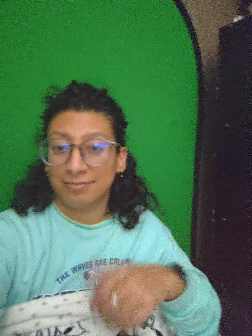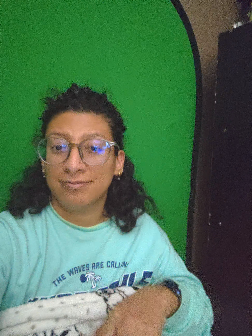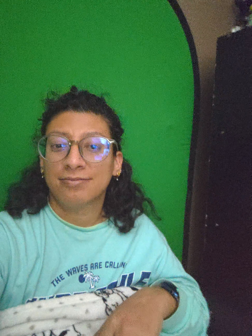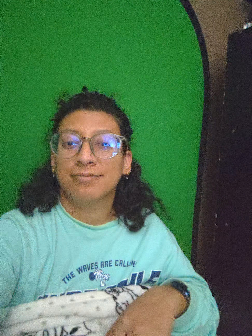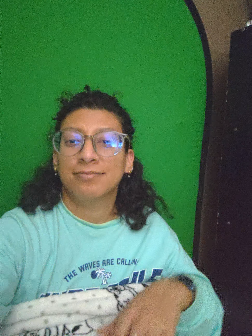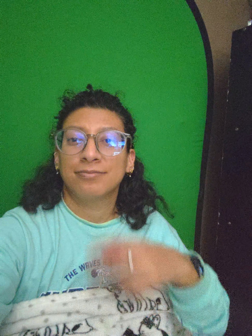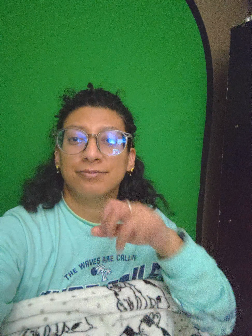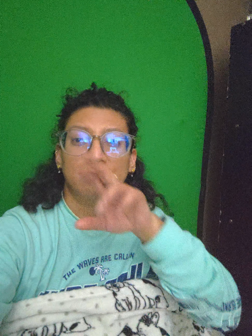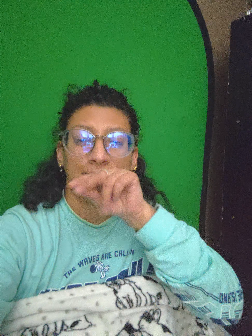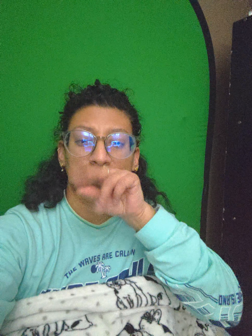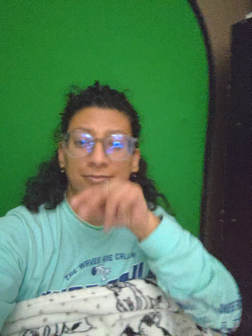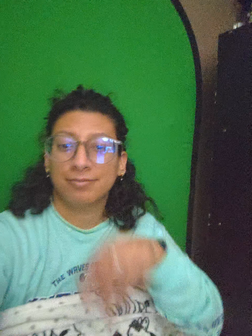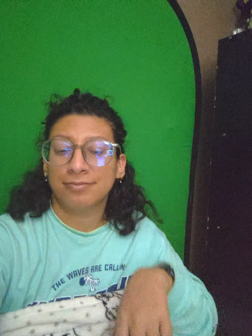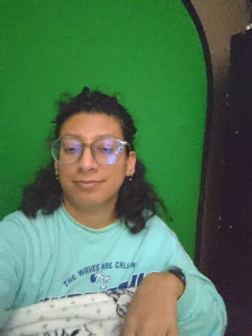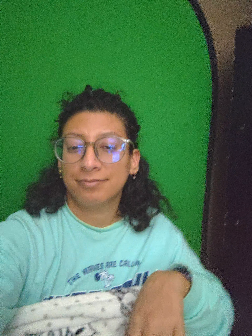goose